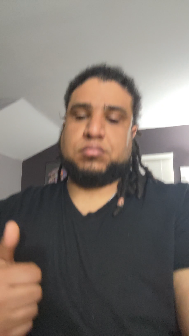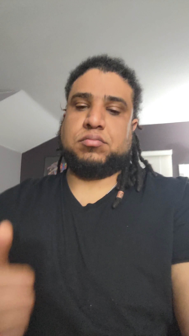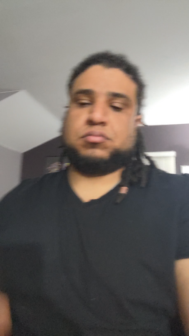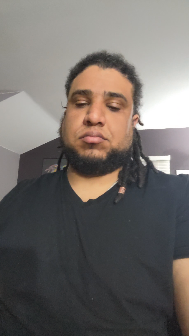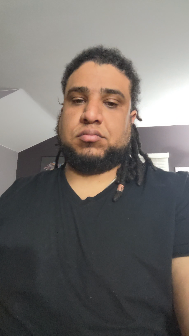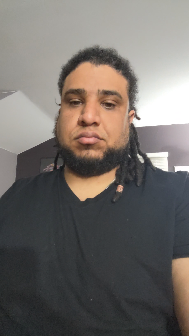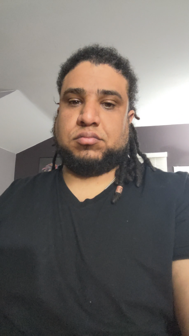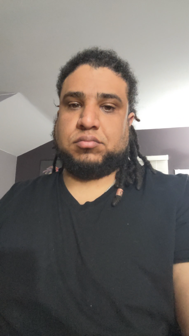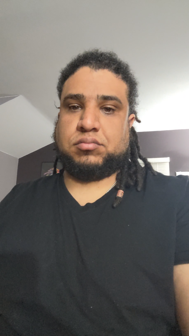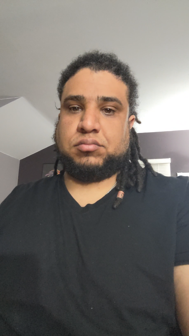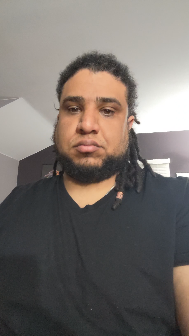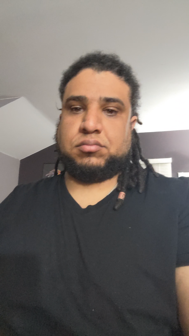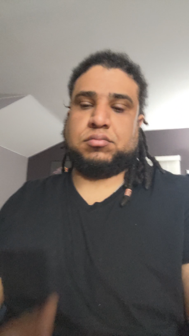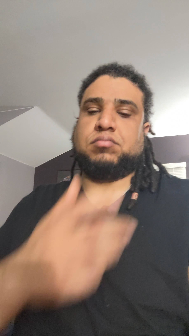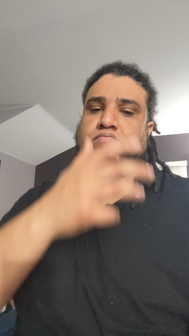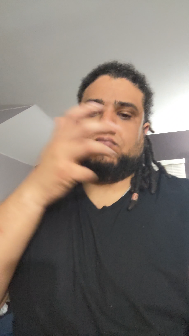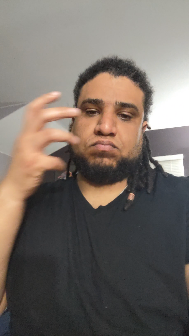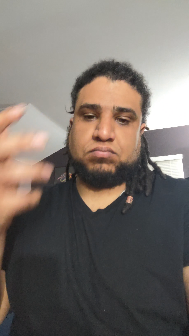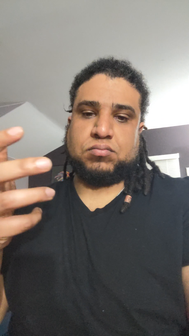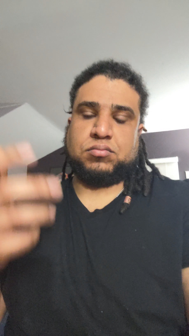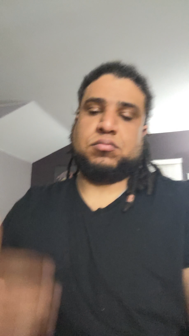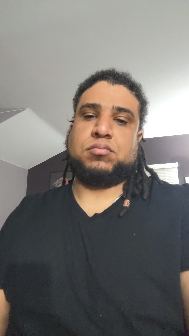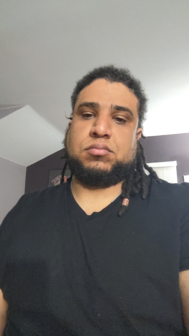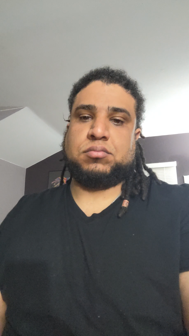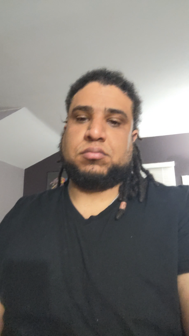a lot